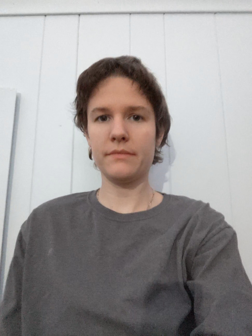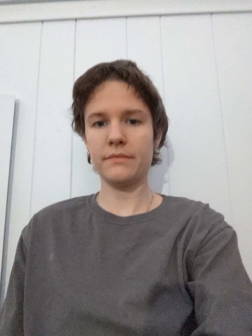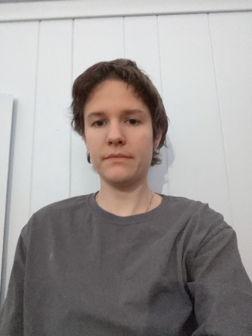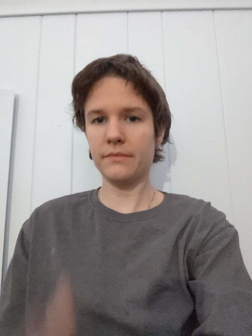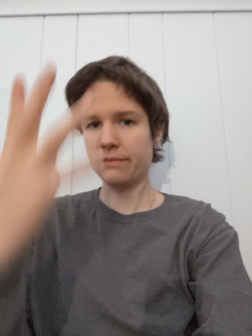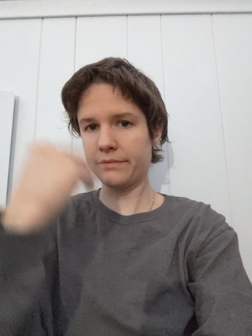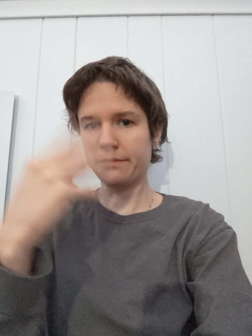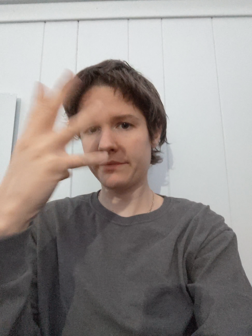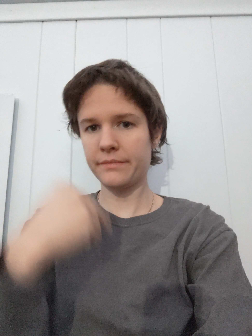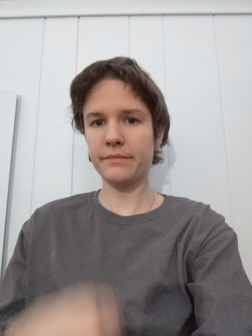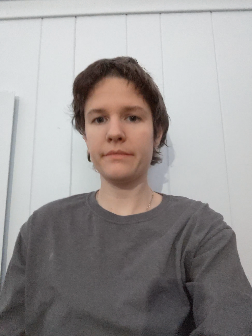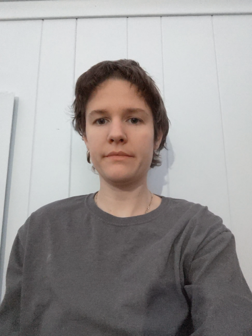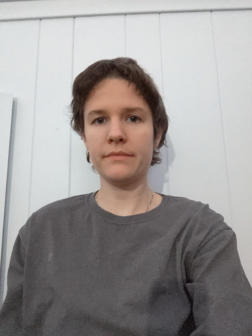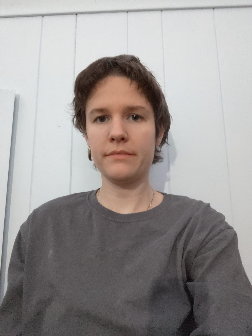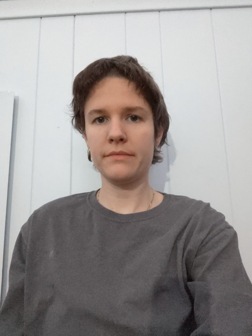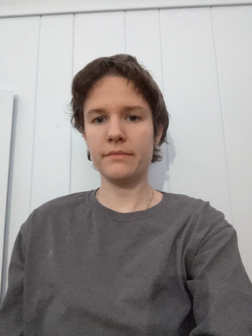sleepy